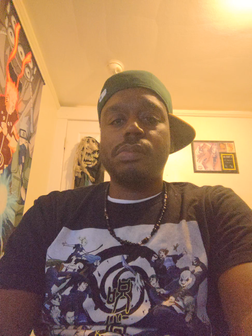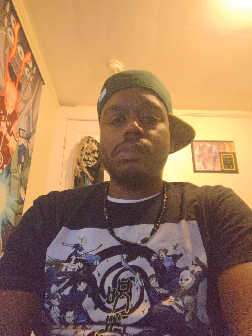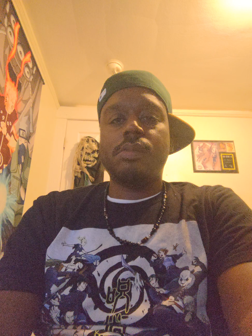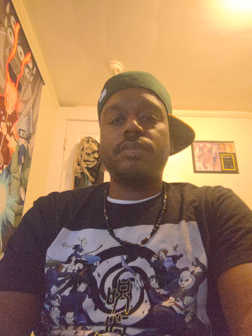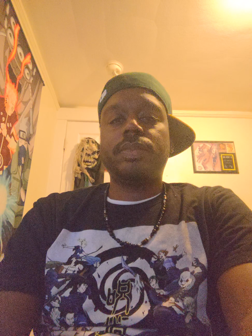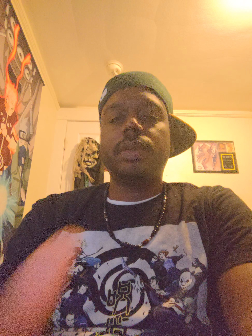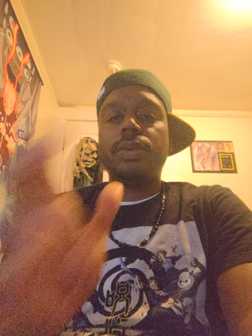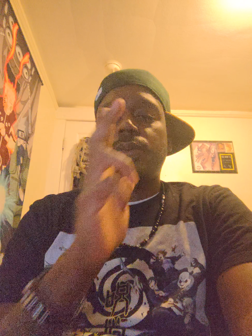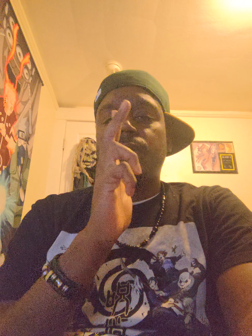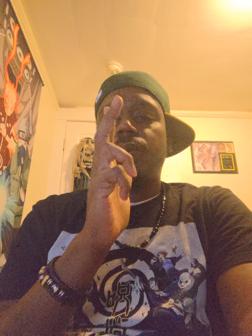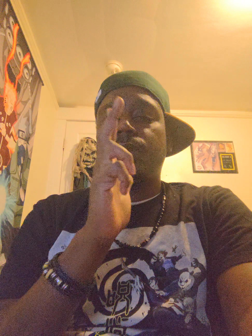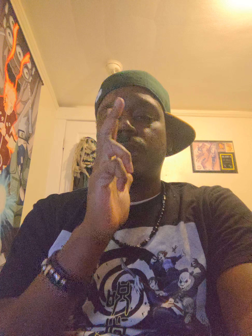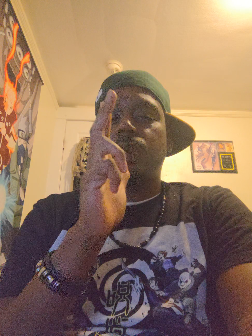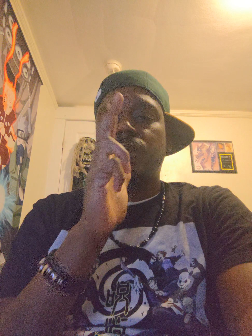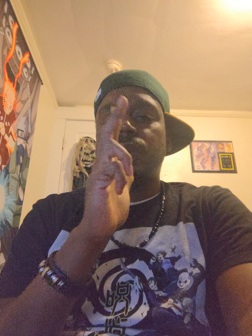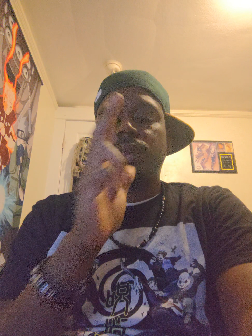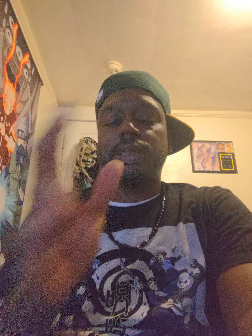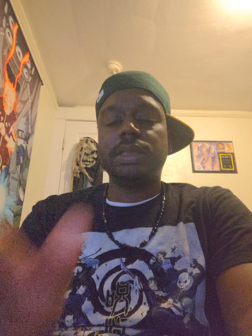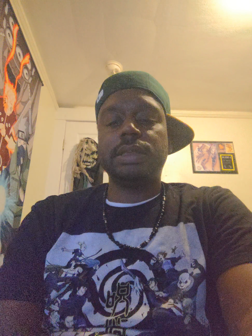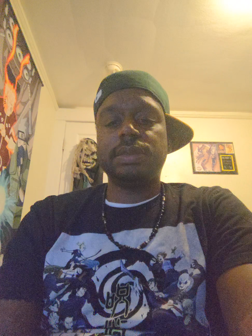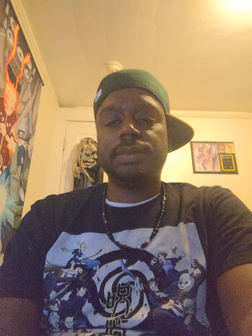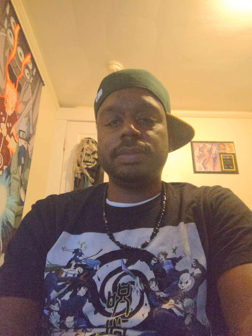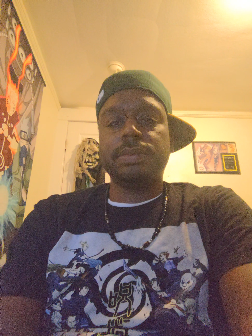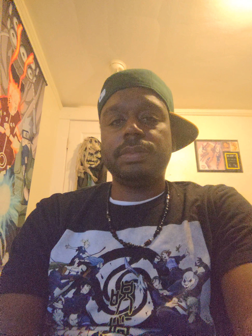hen